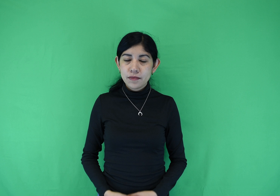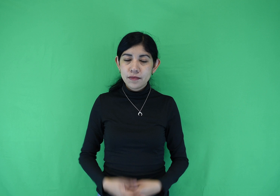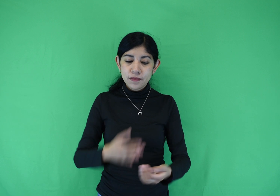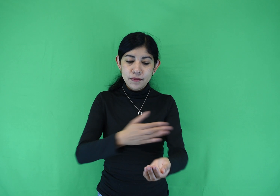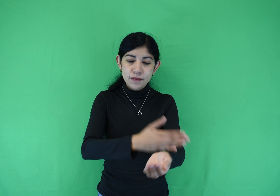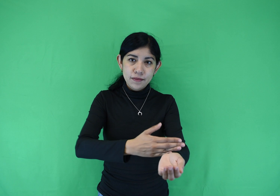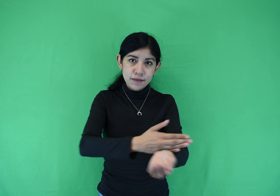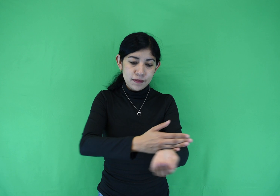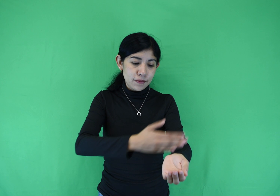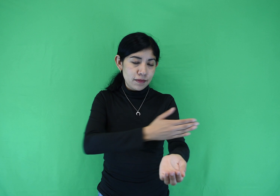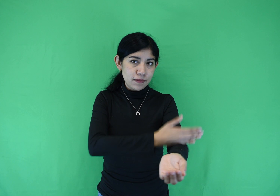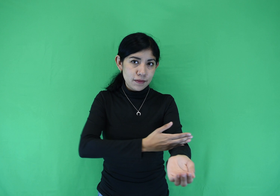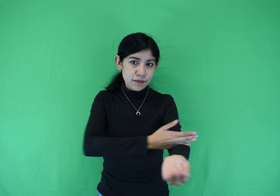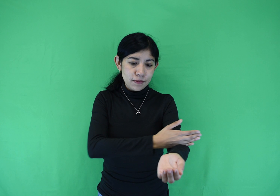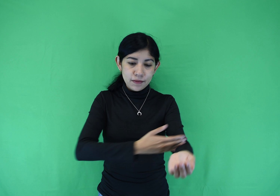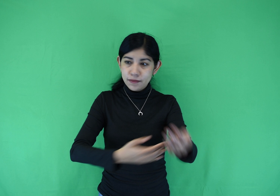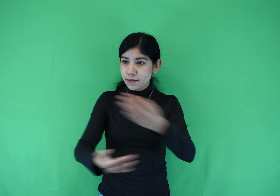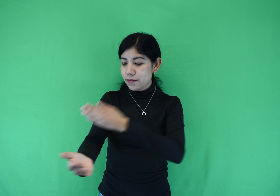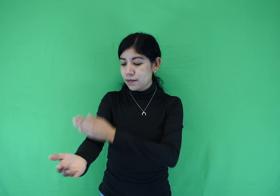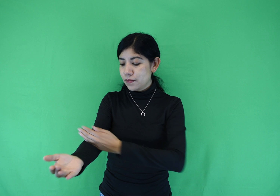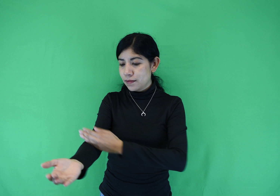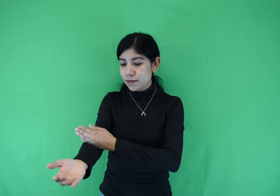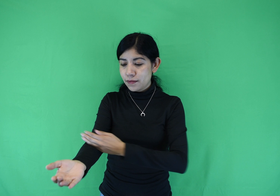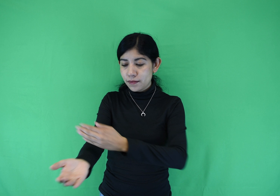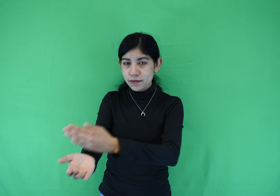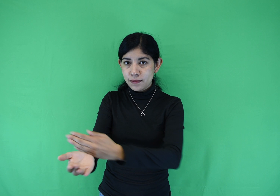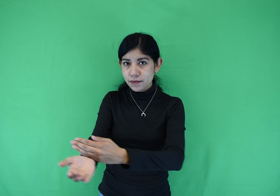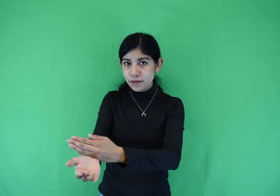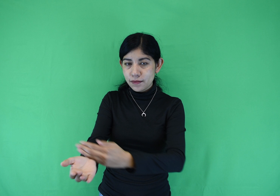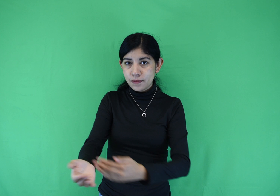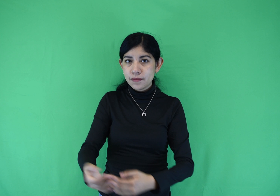cuerpo cortado